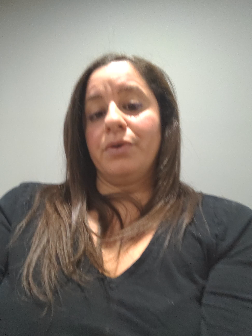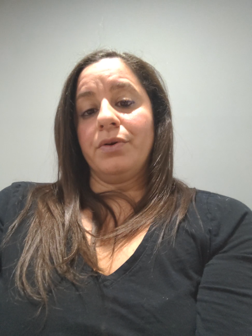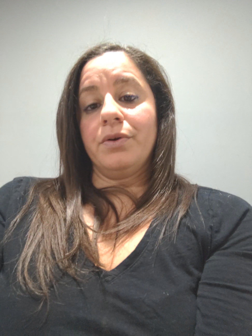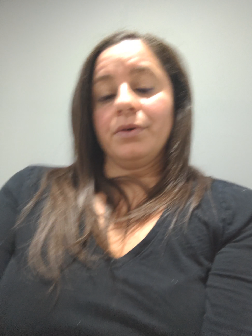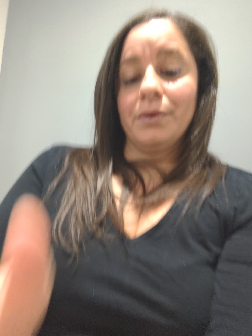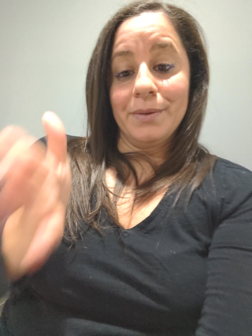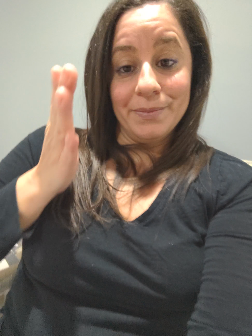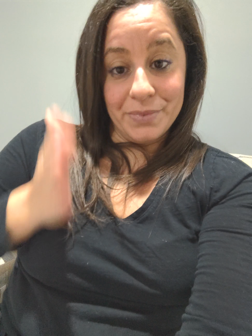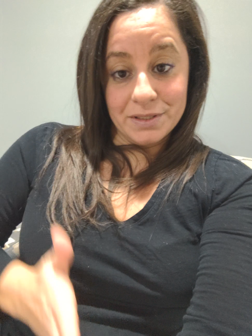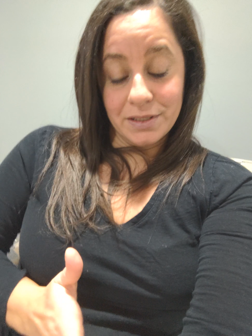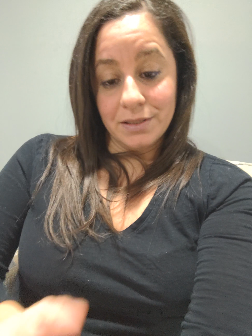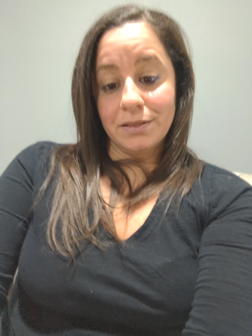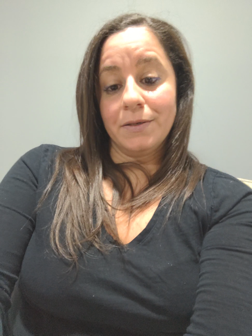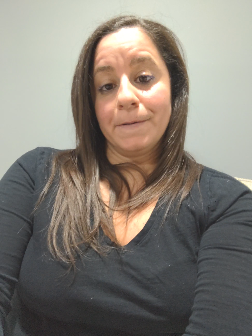beside